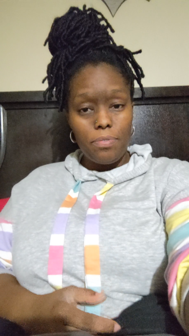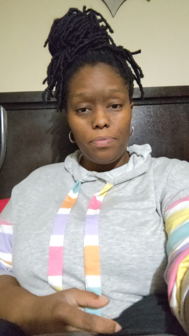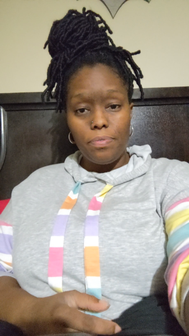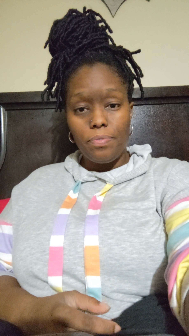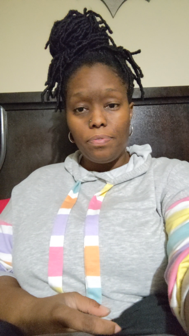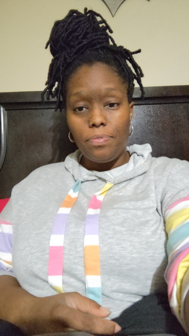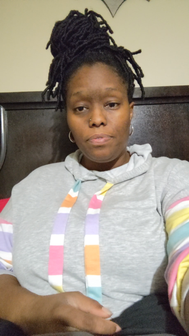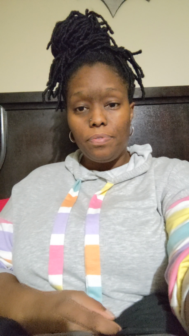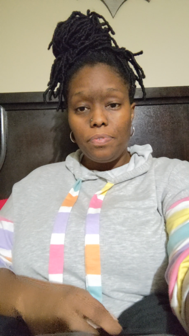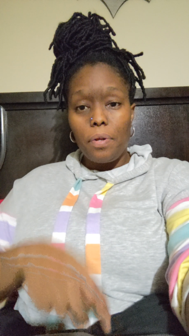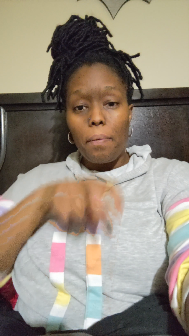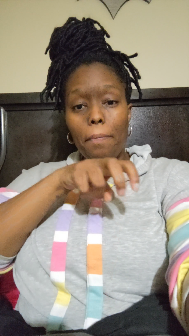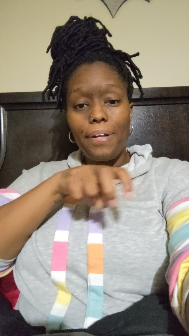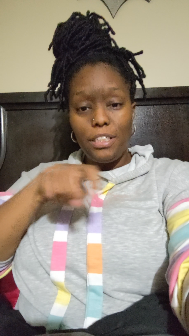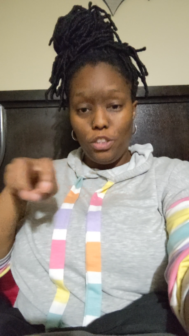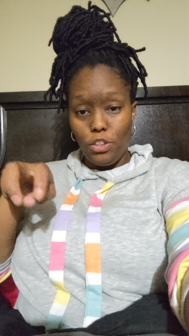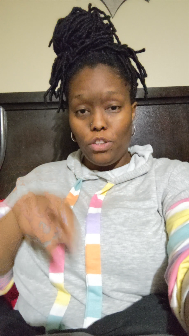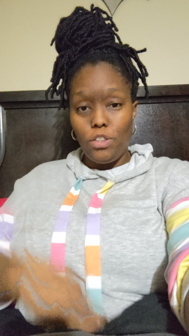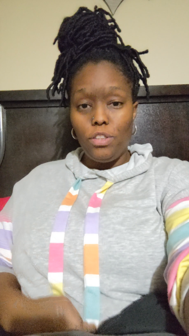bench